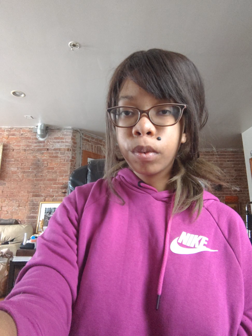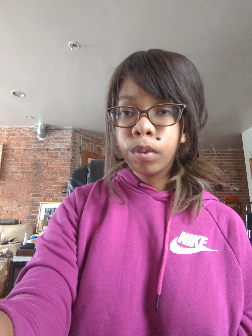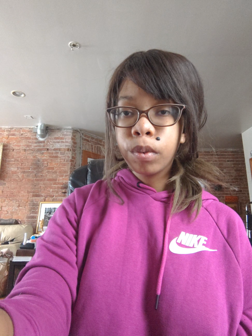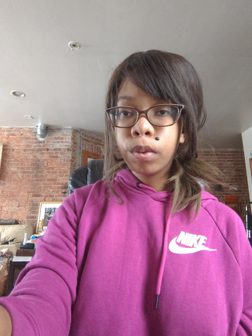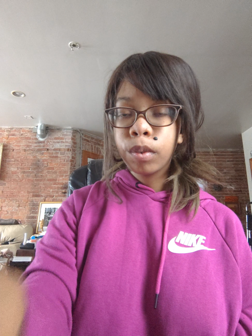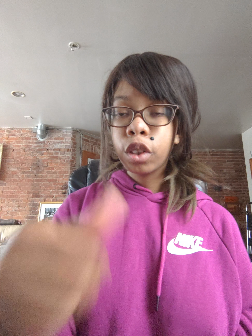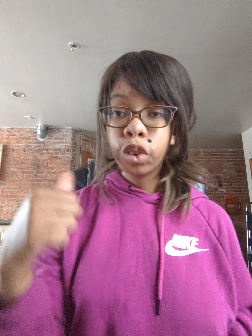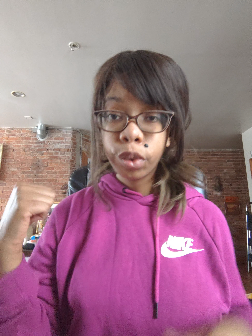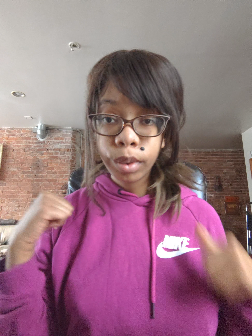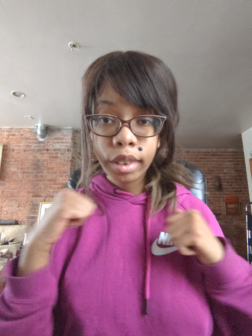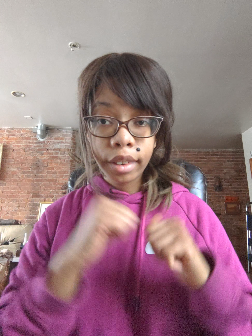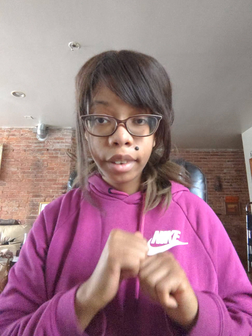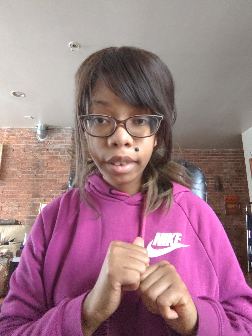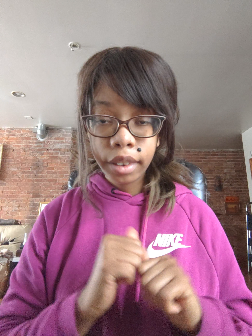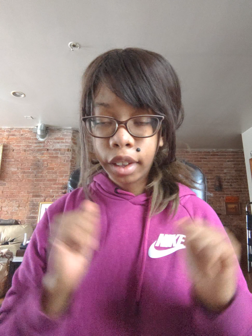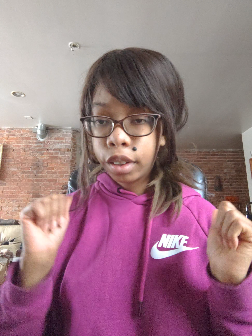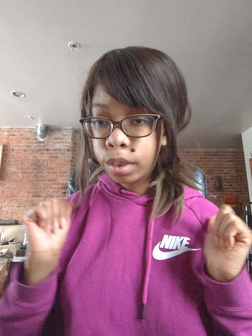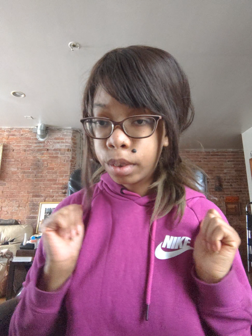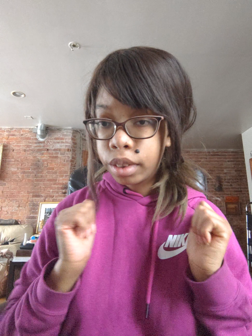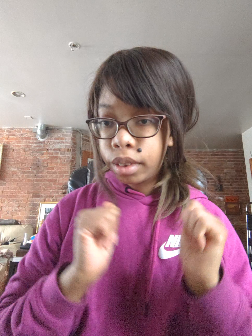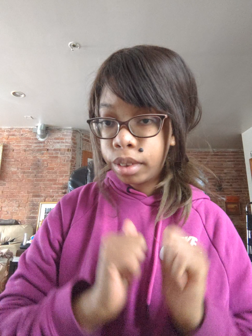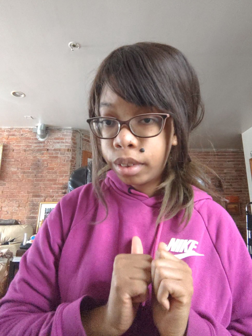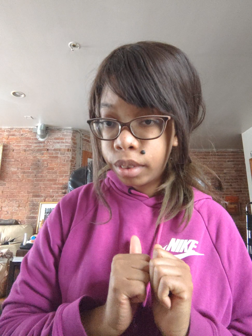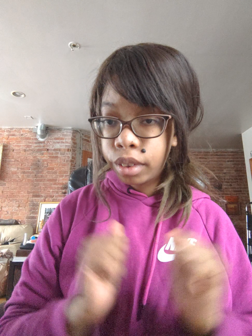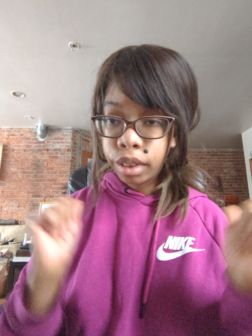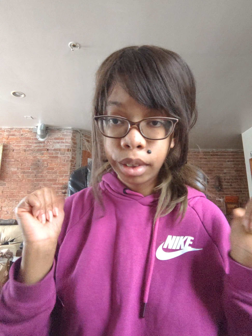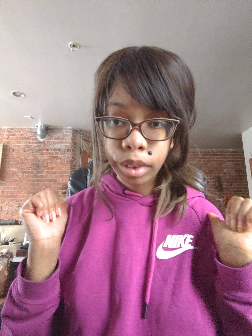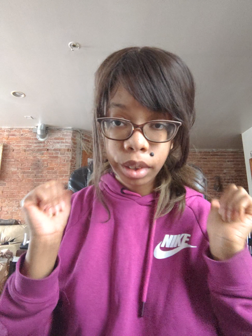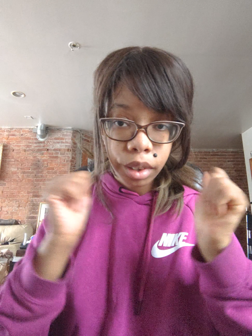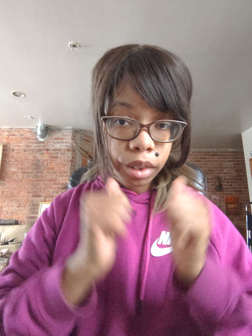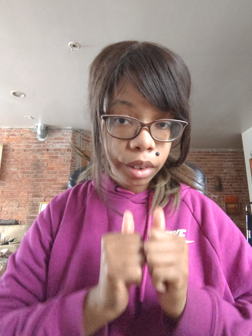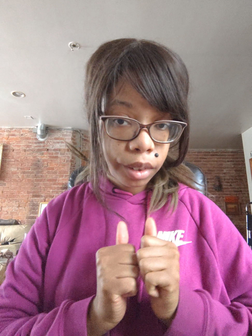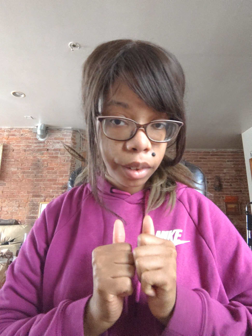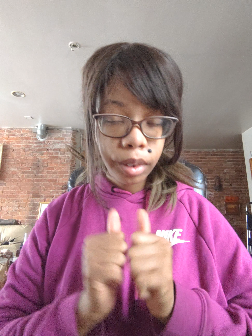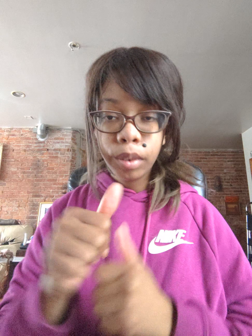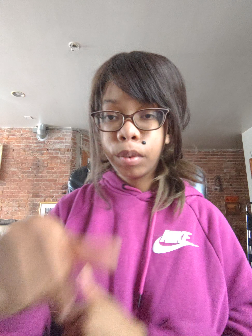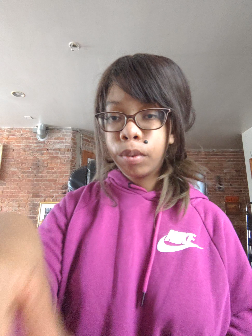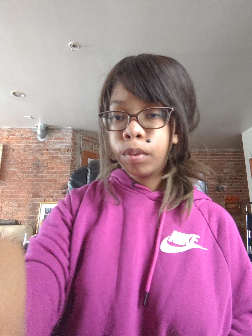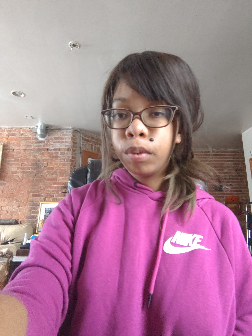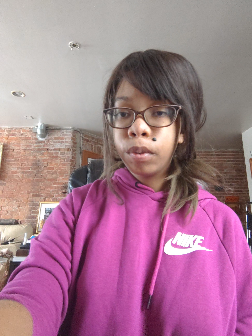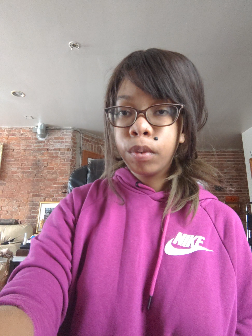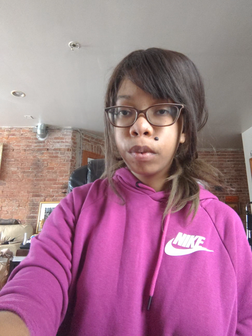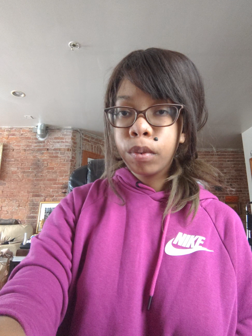jacket